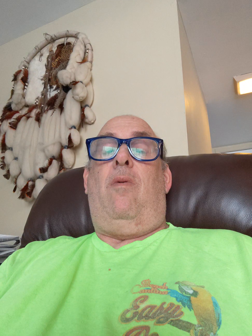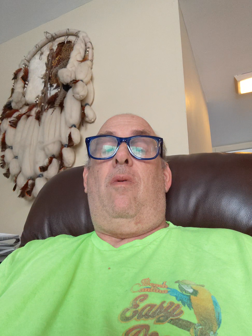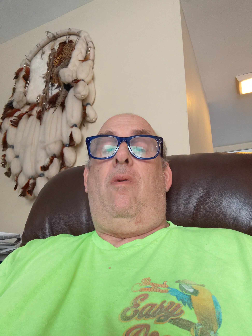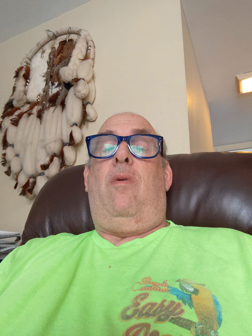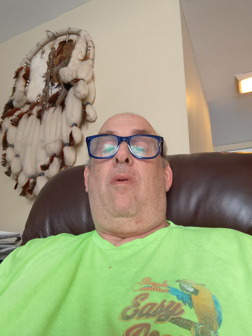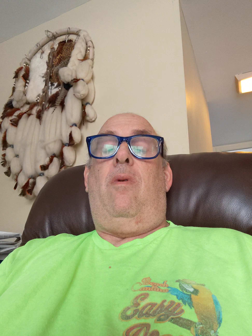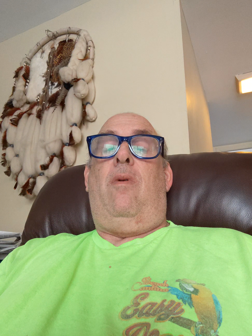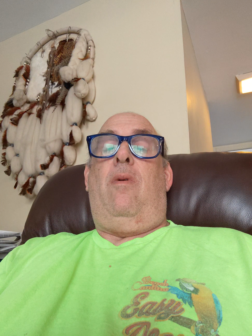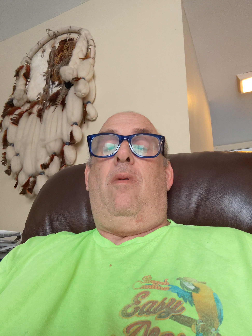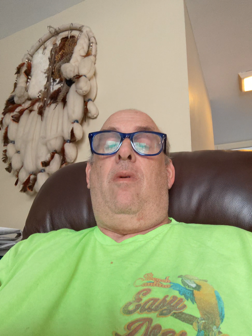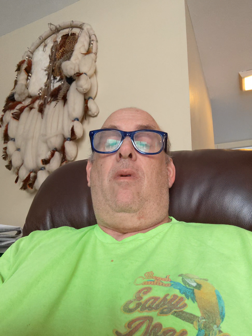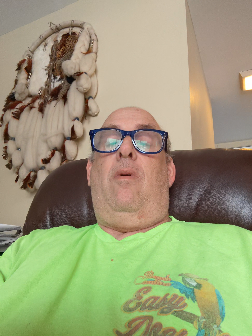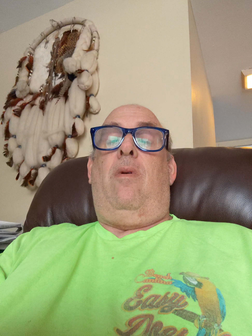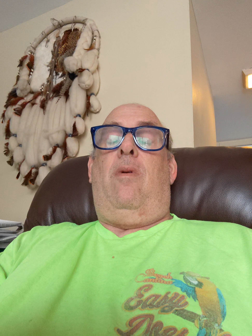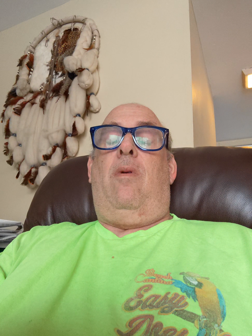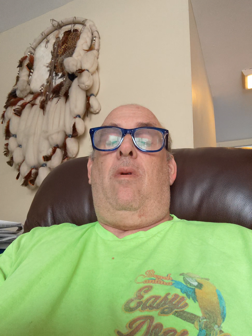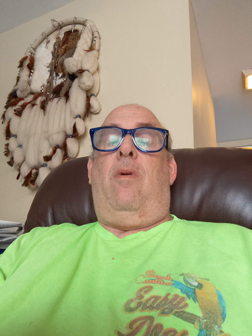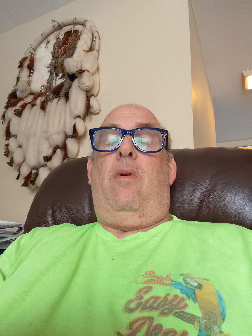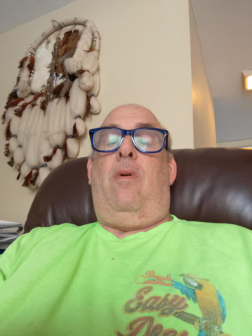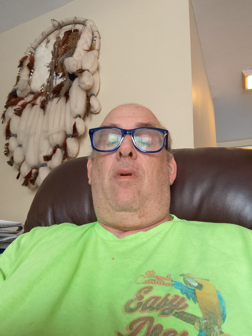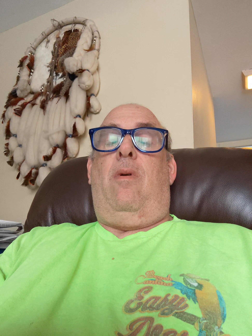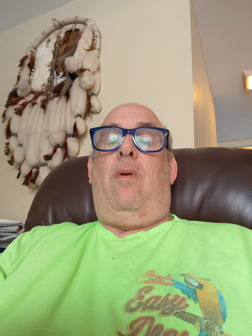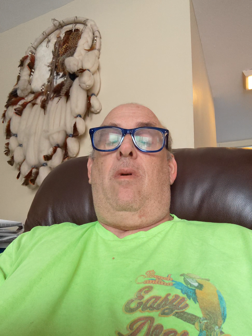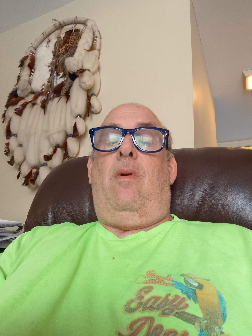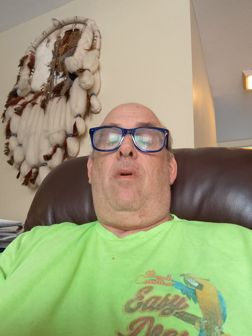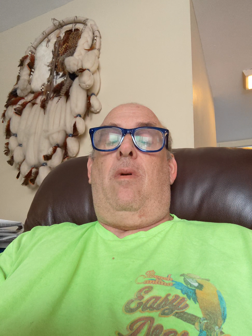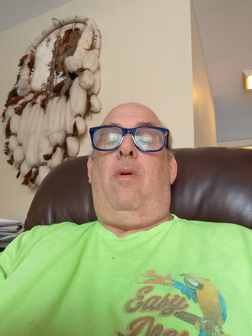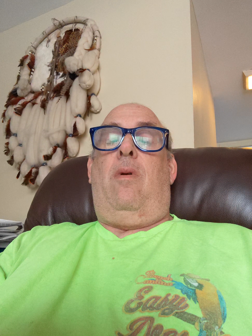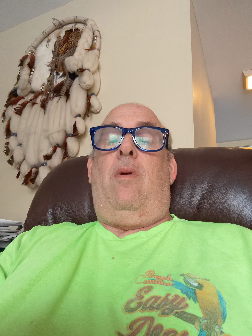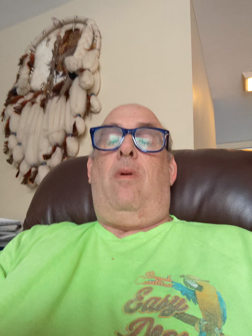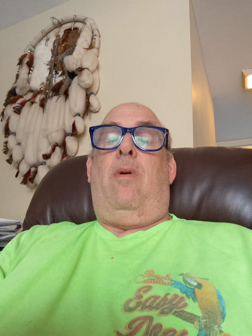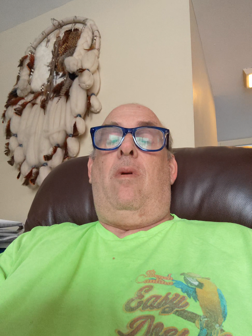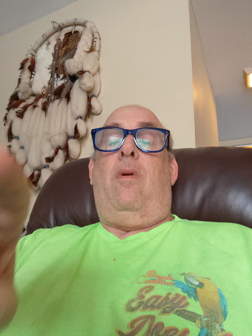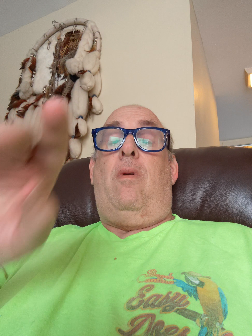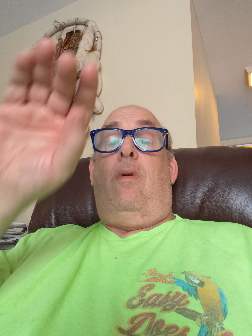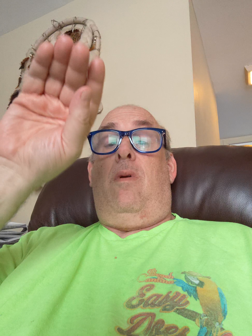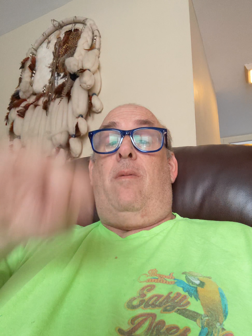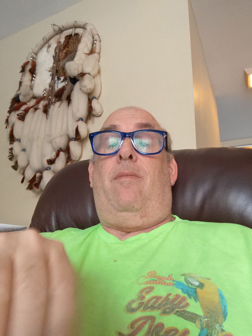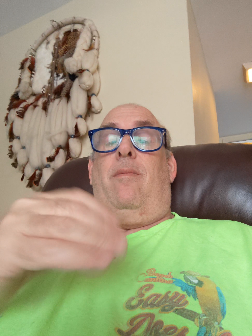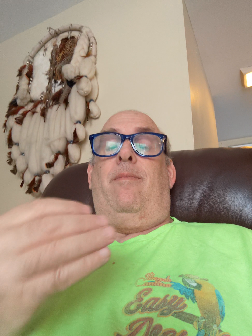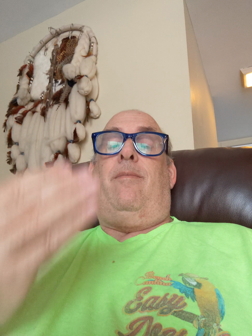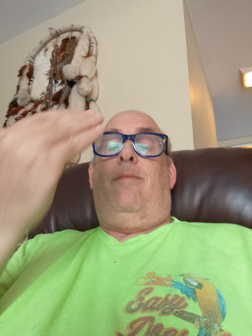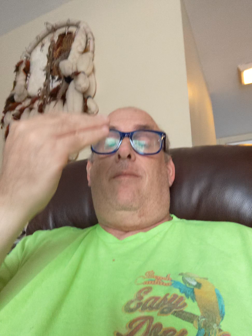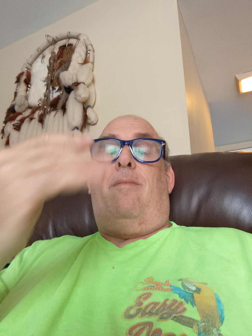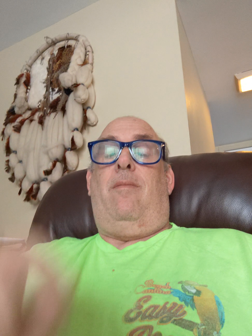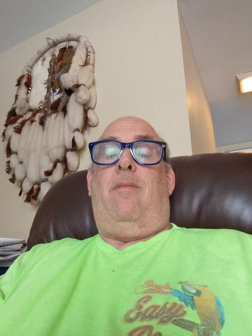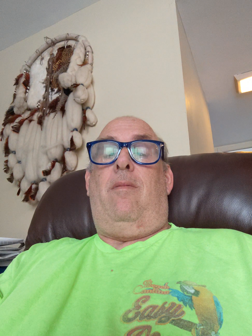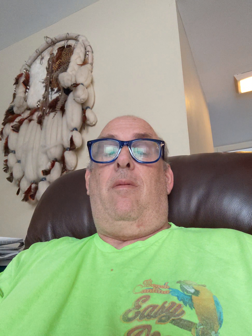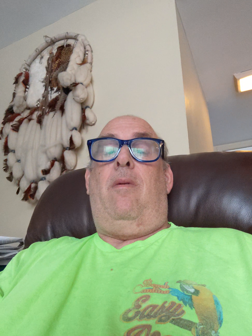mitten